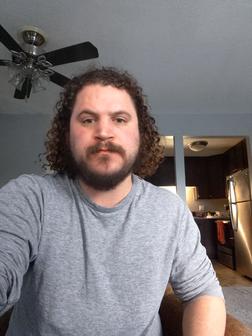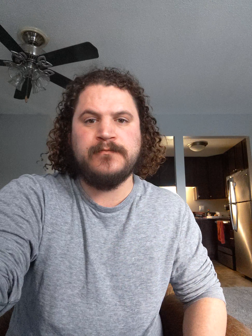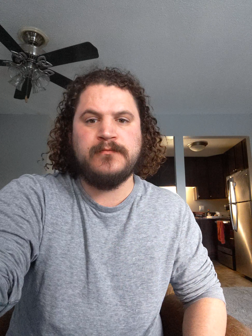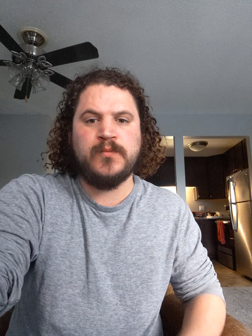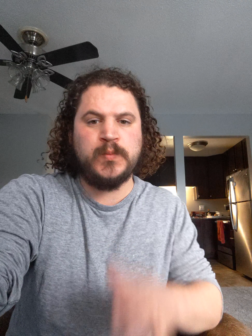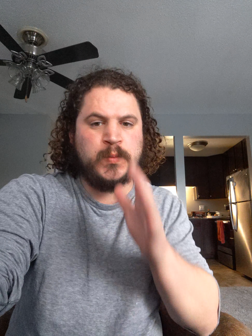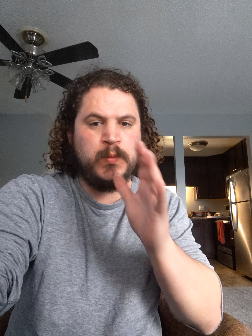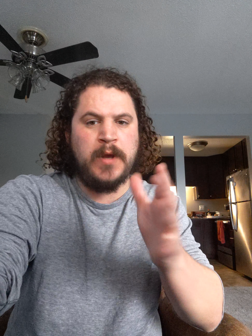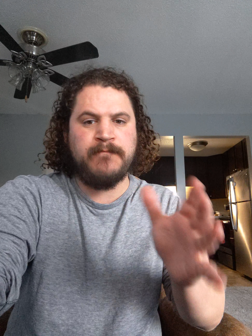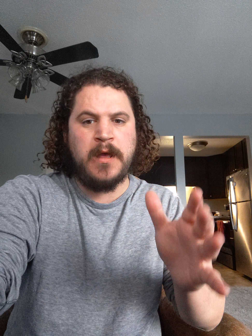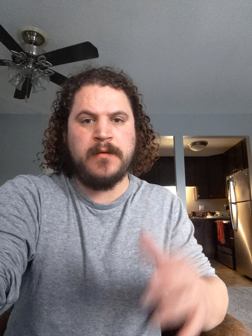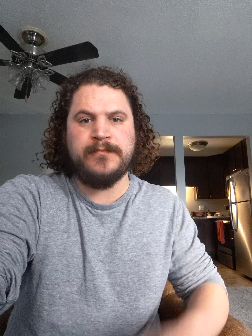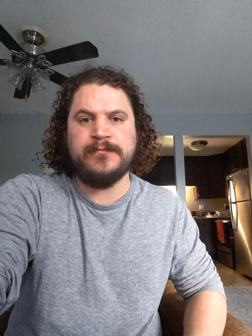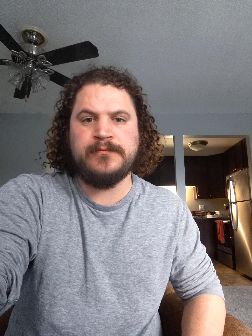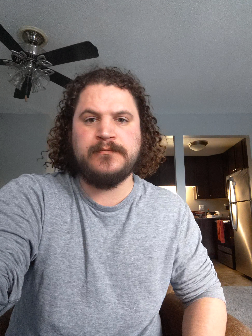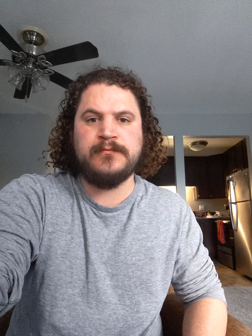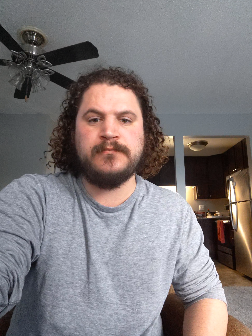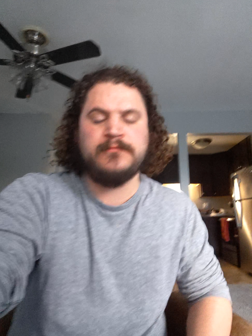grandma